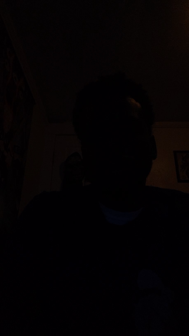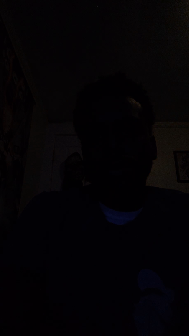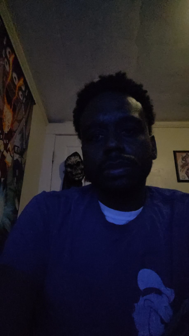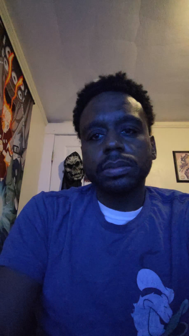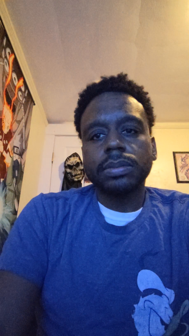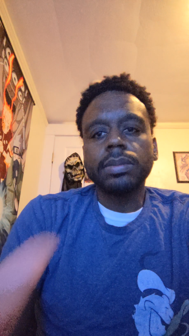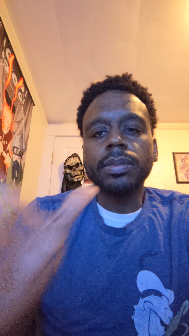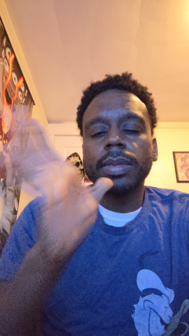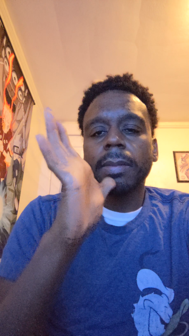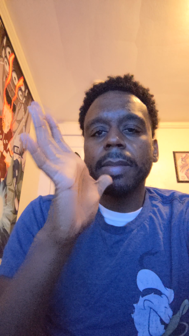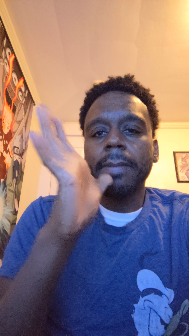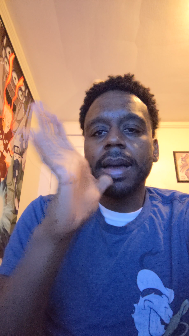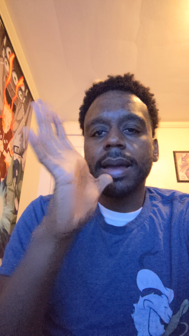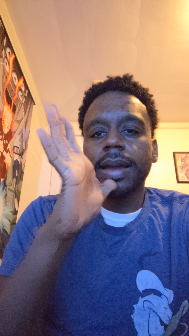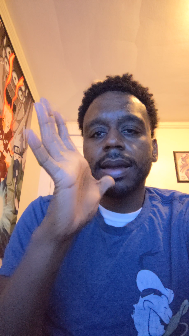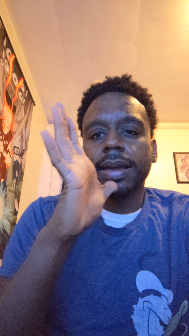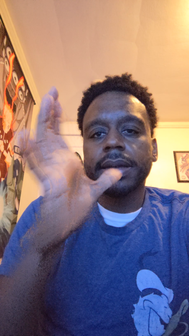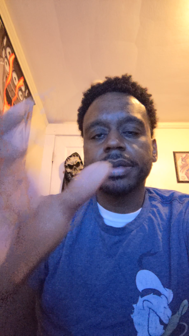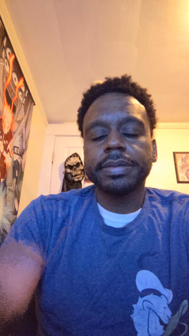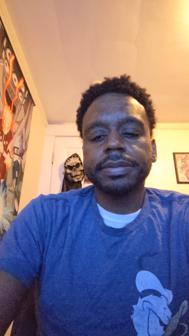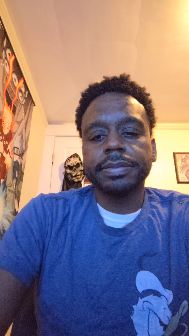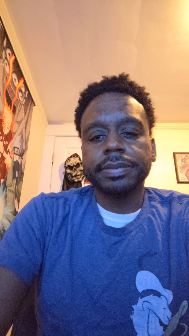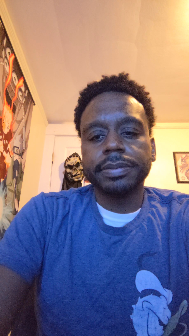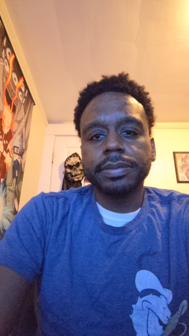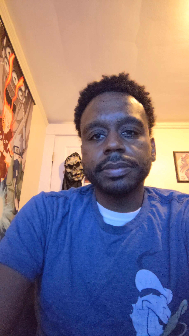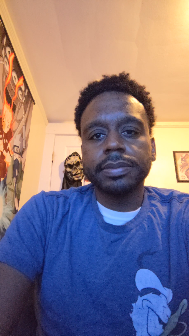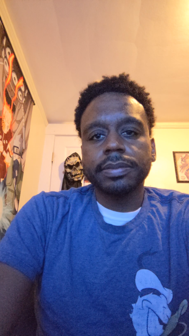mommy